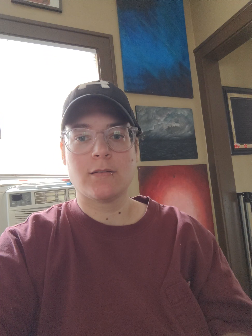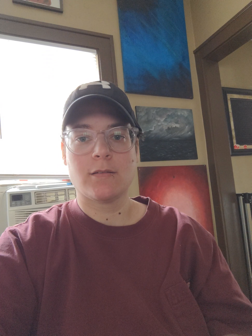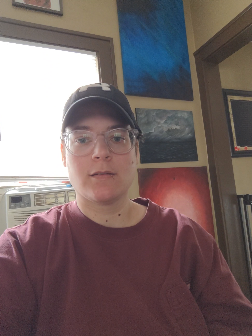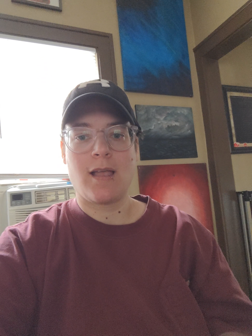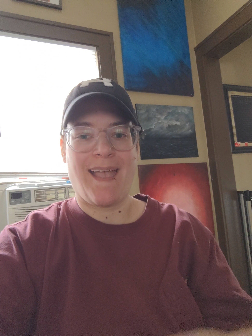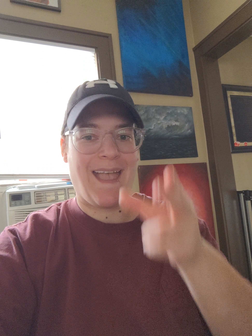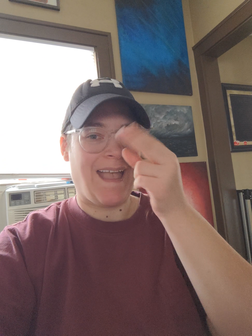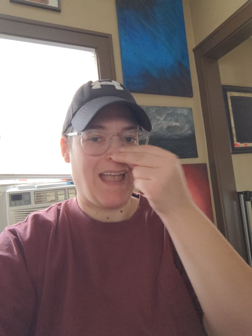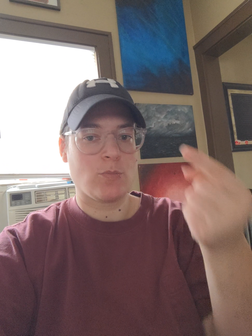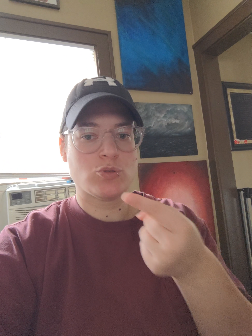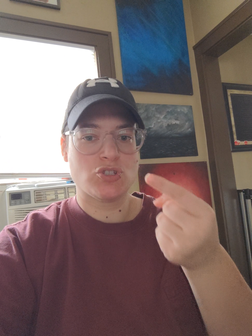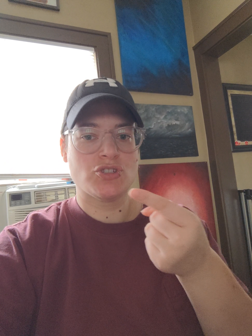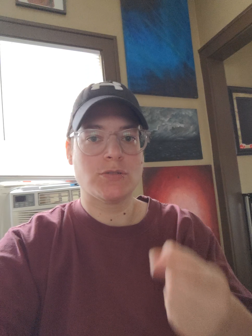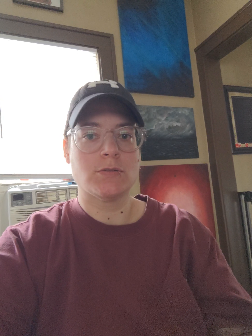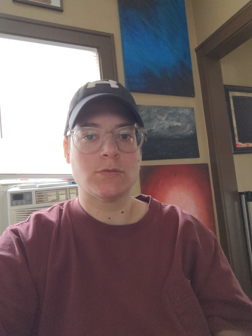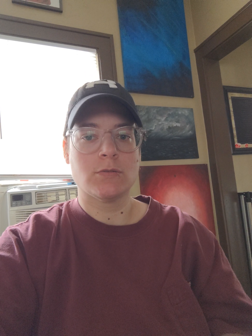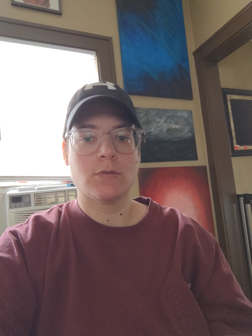owie